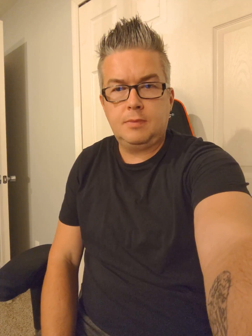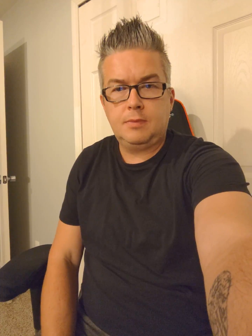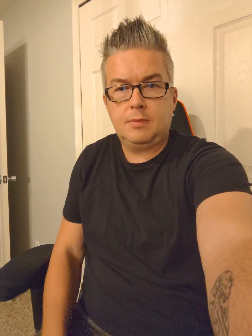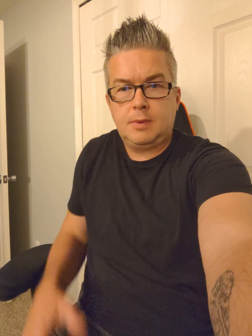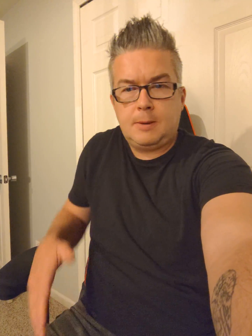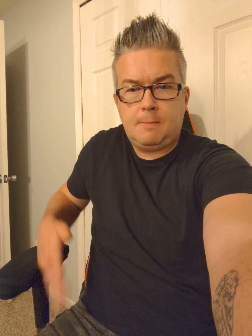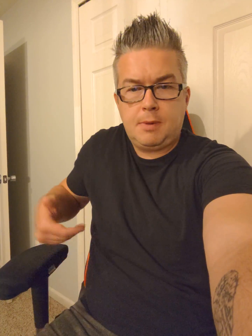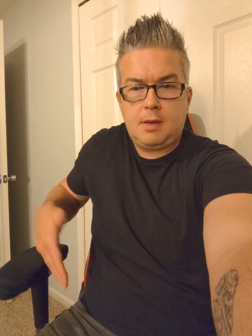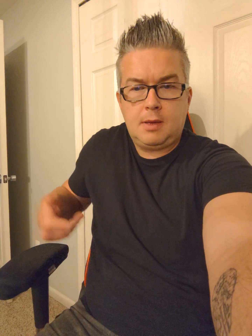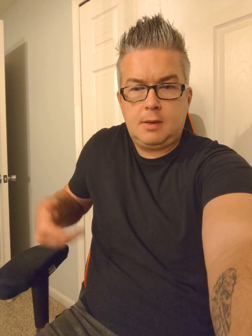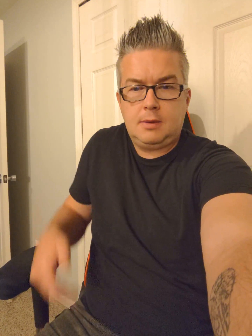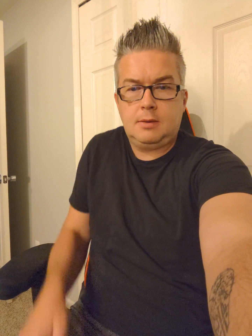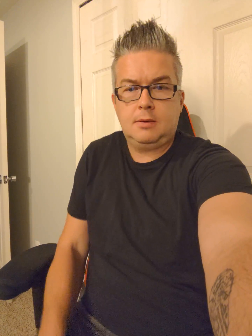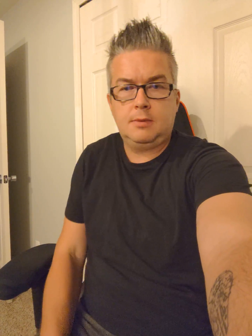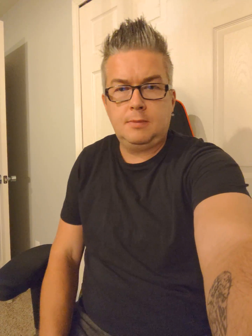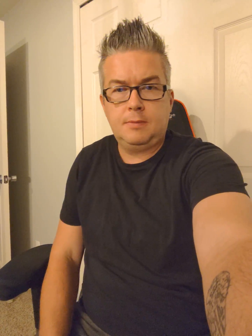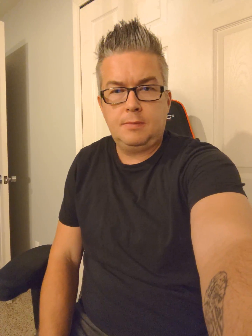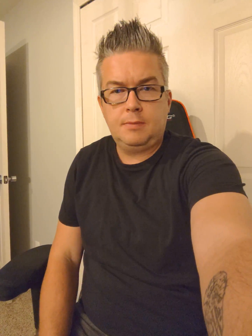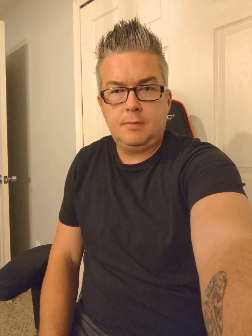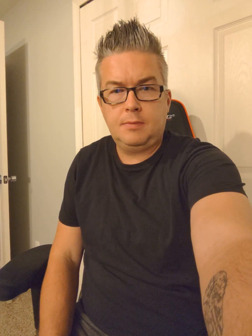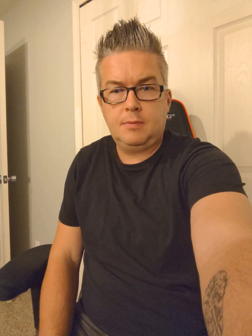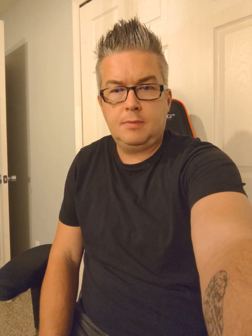pants